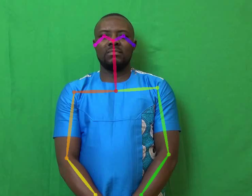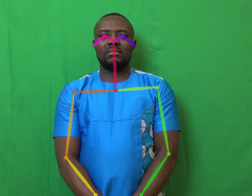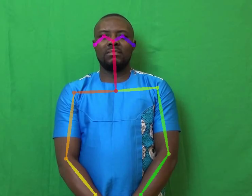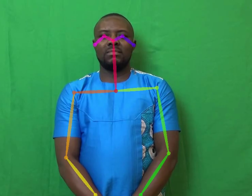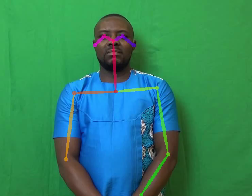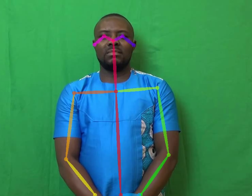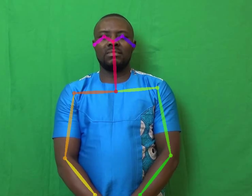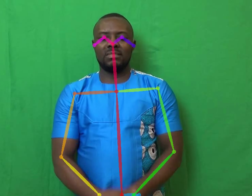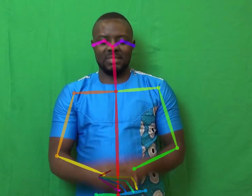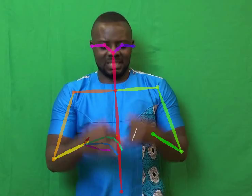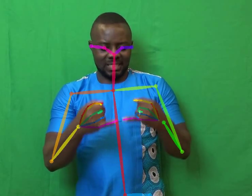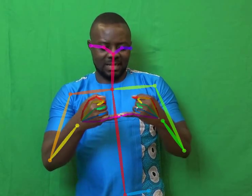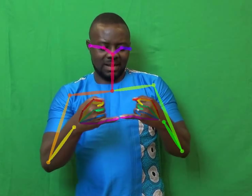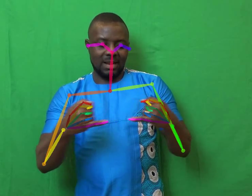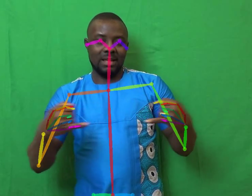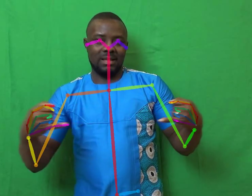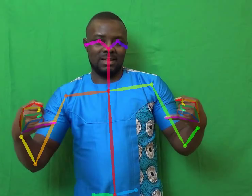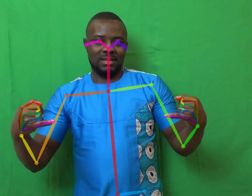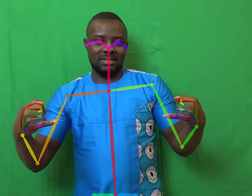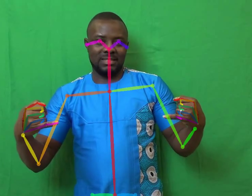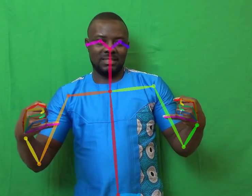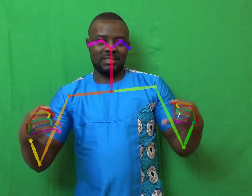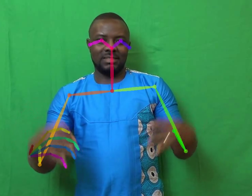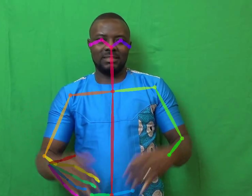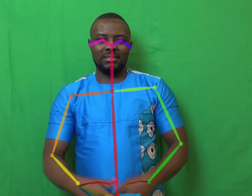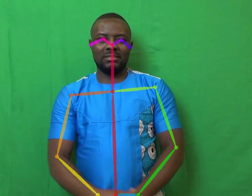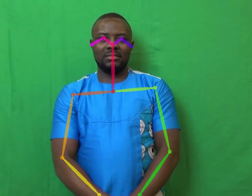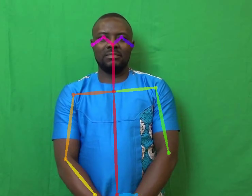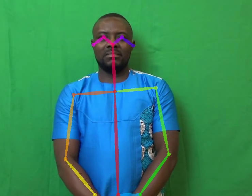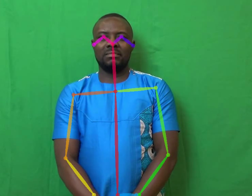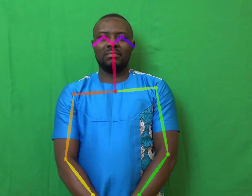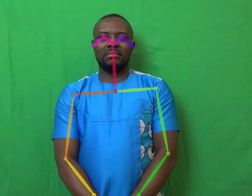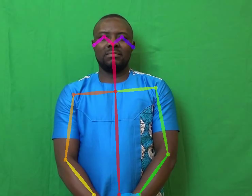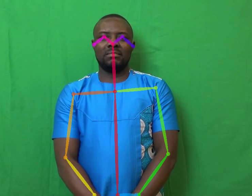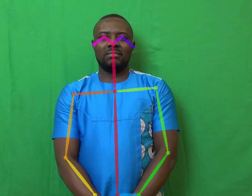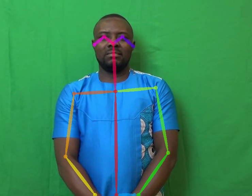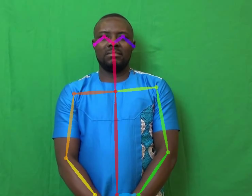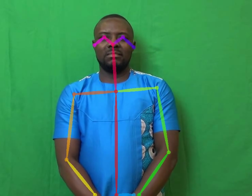line